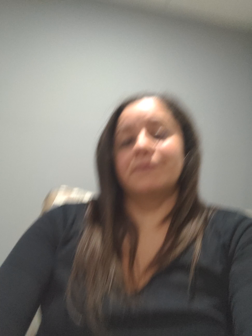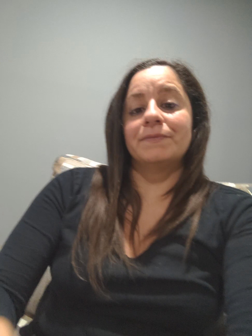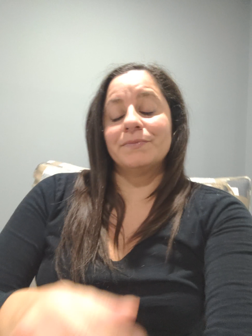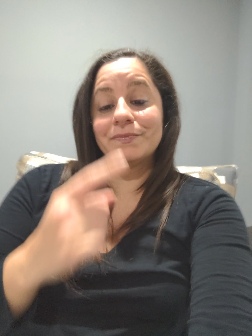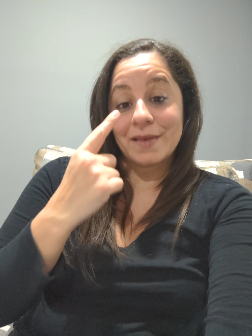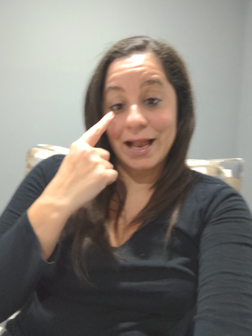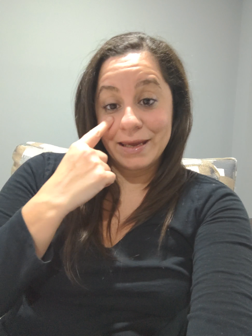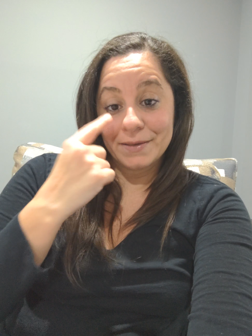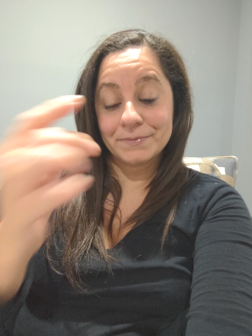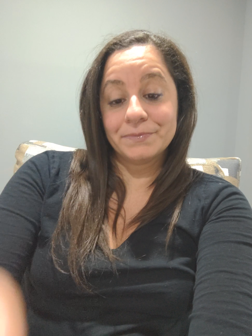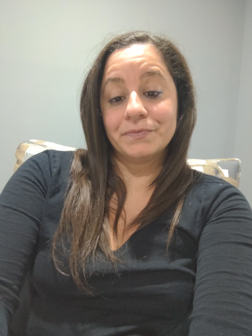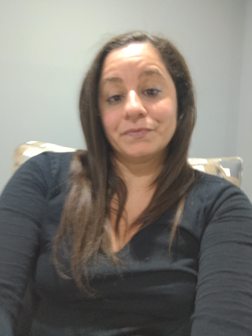eye